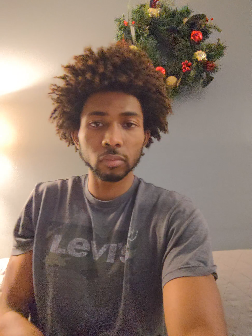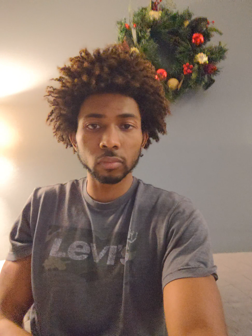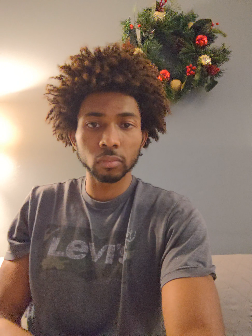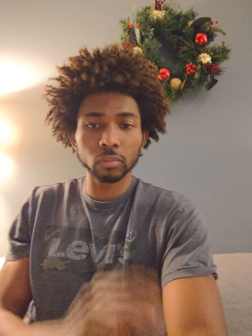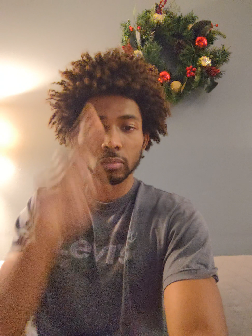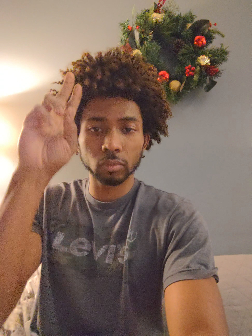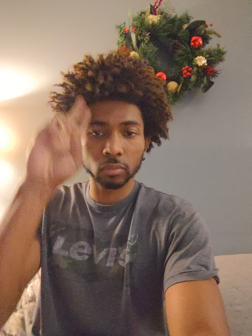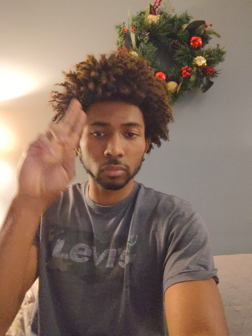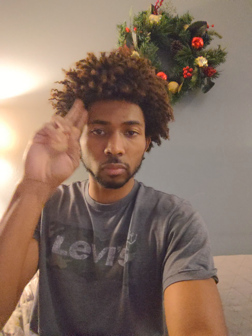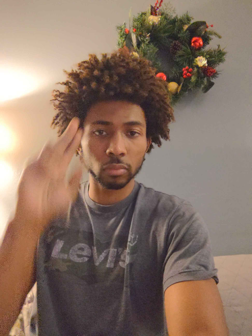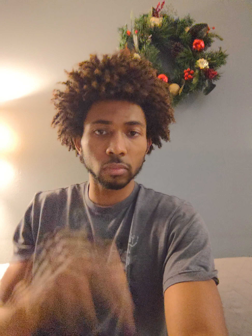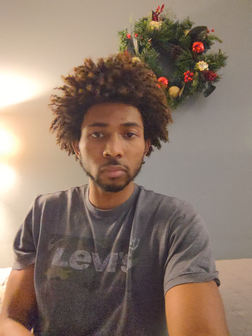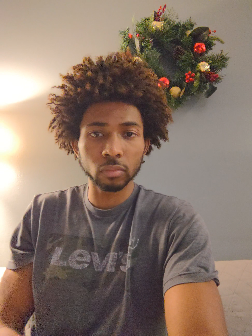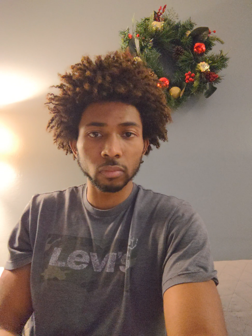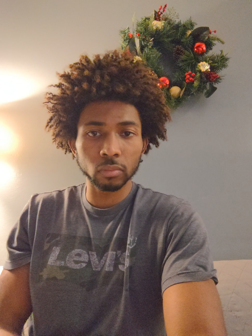uncle